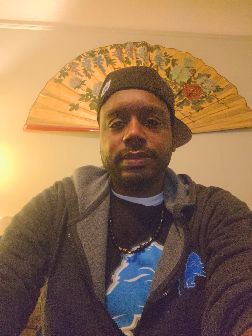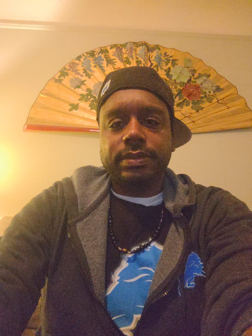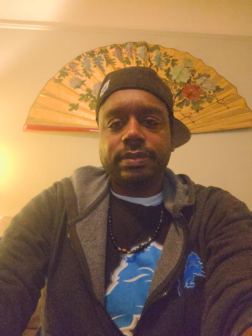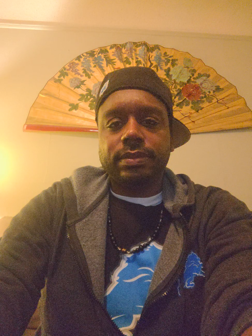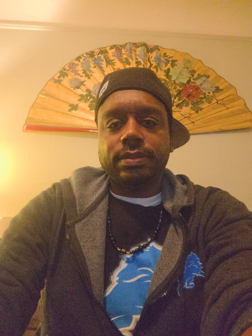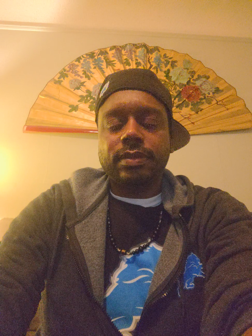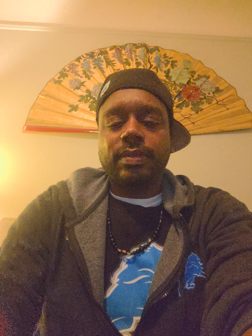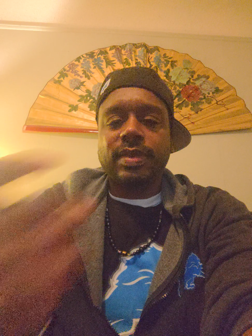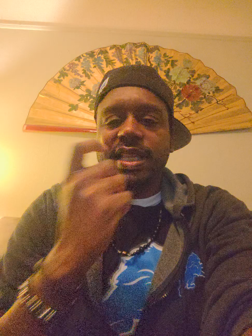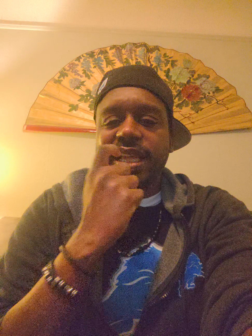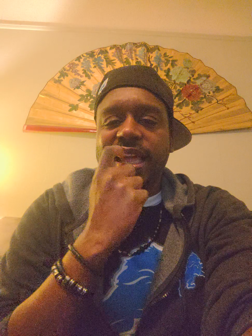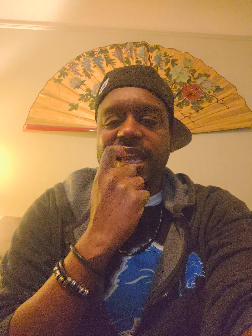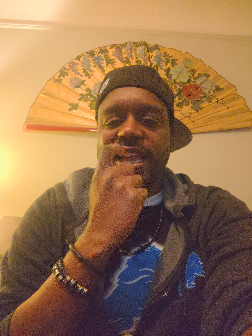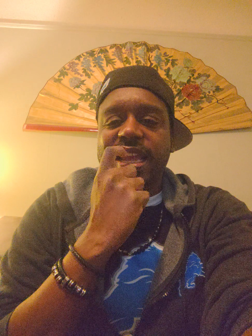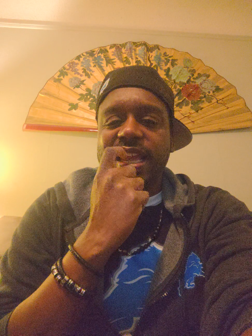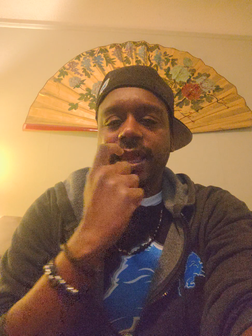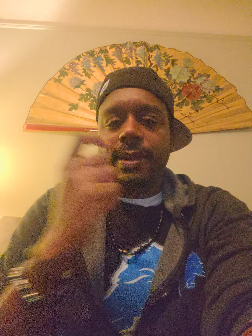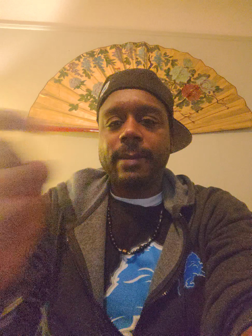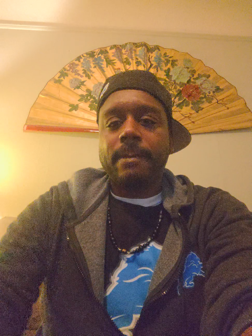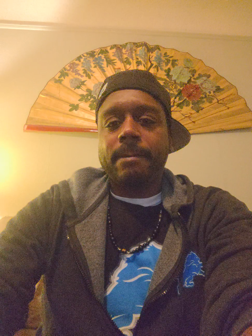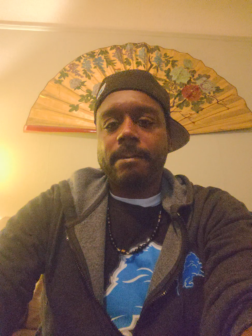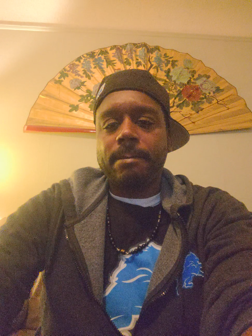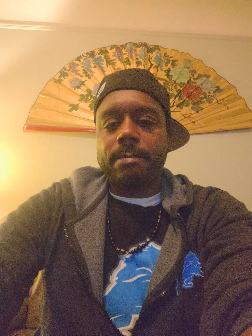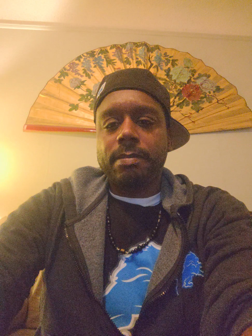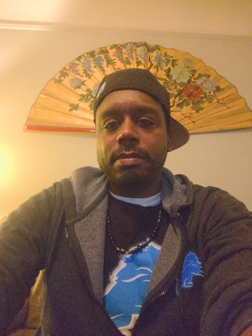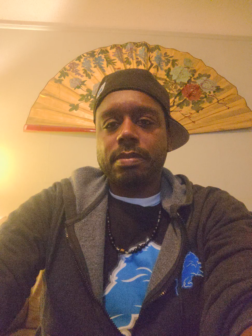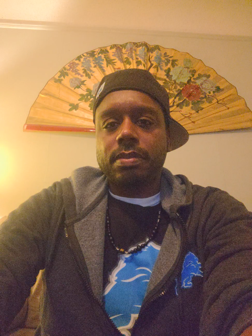window